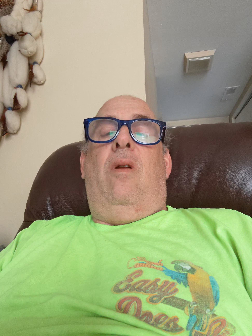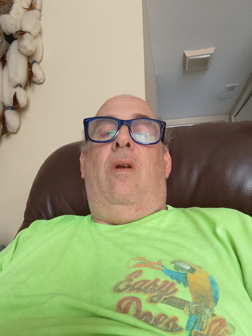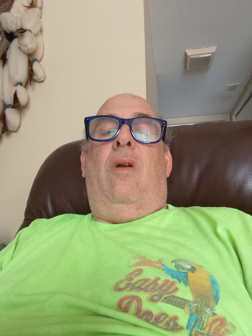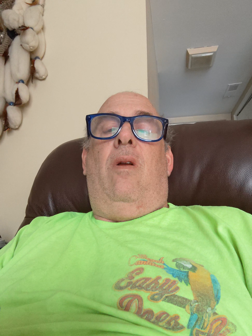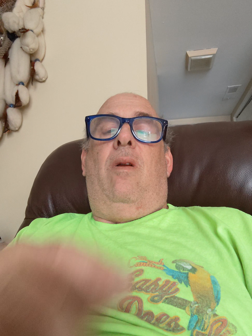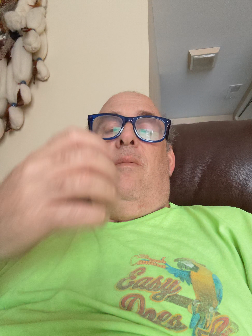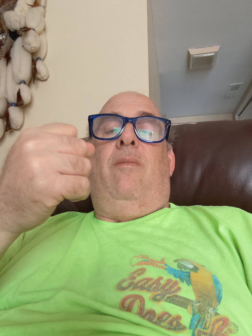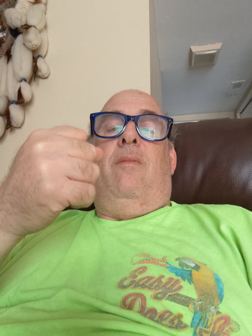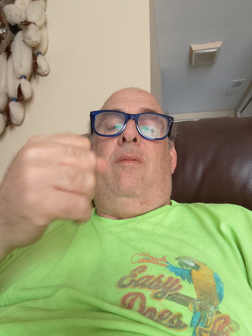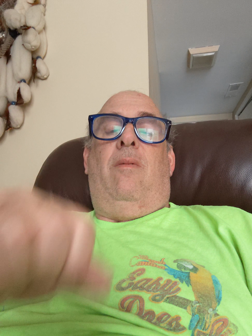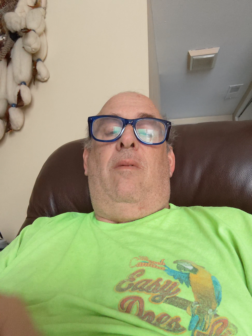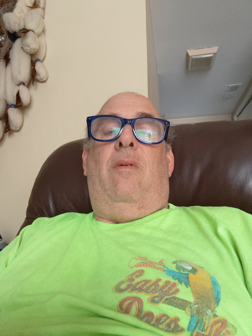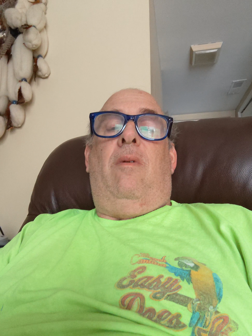milk